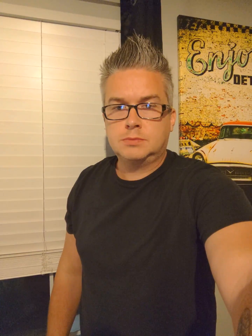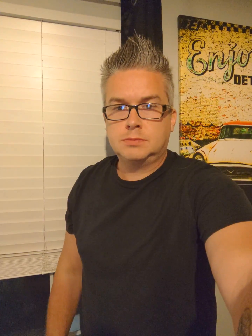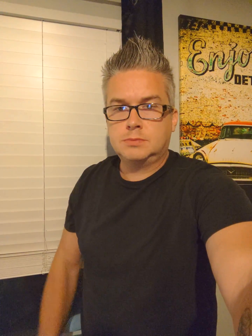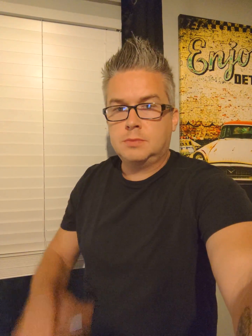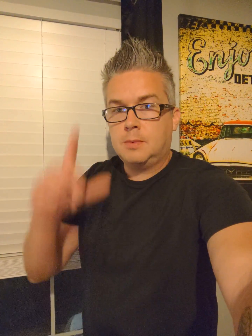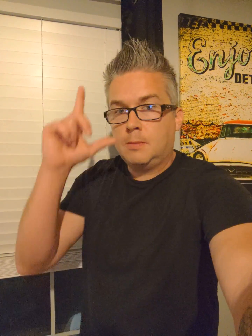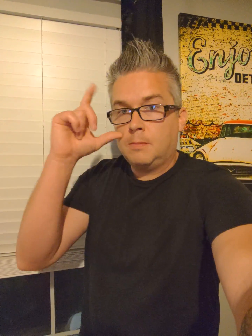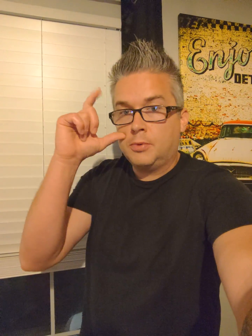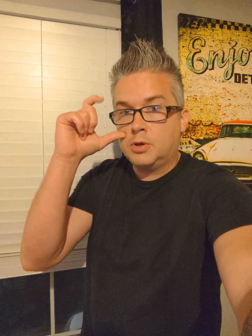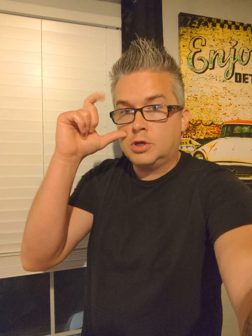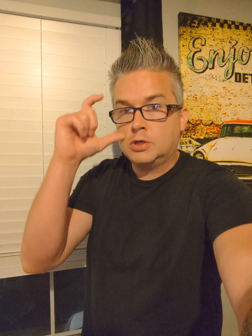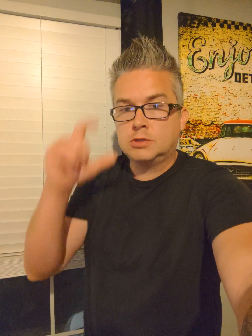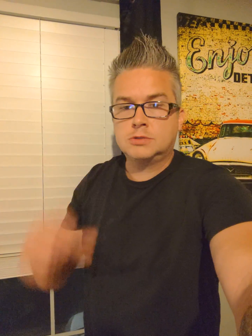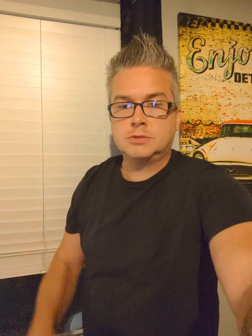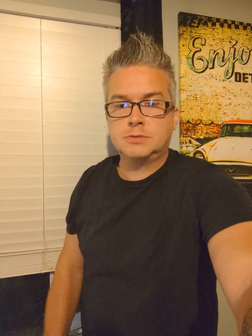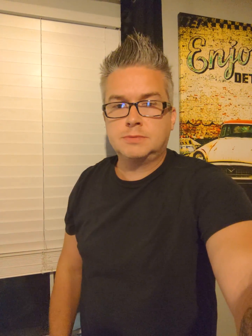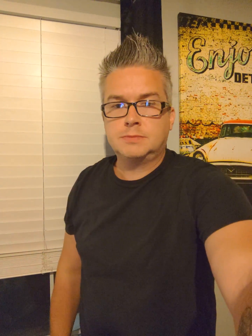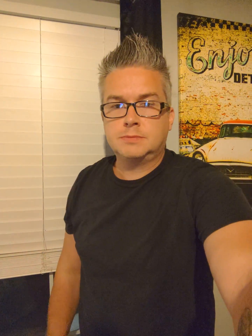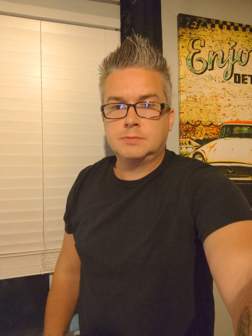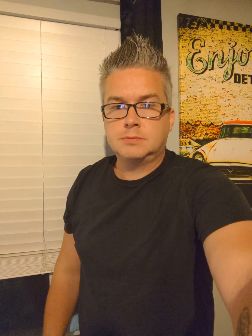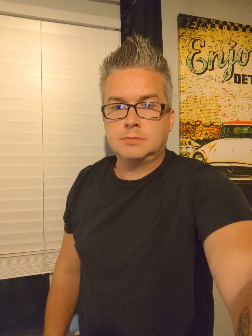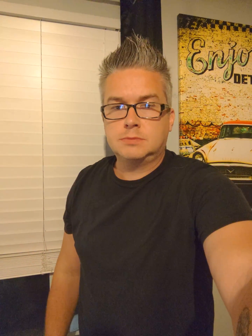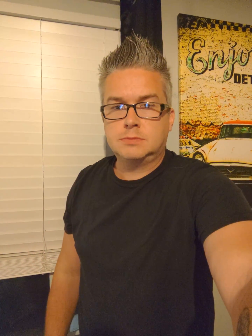camera